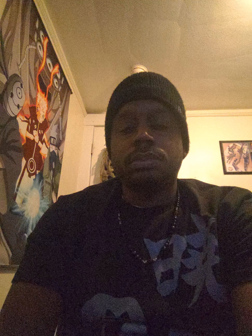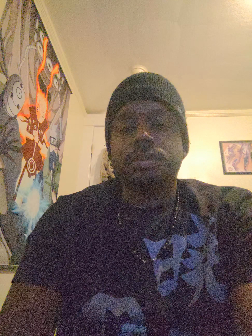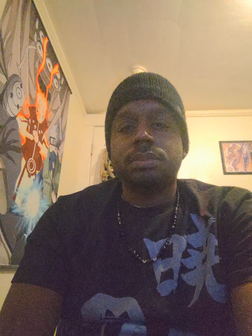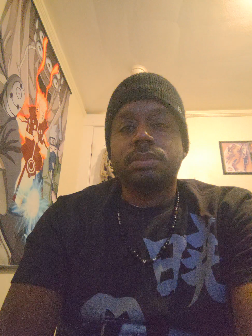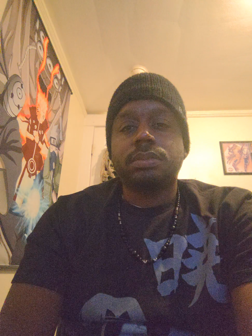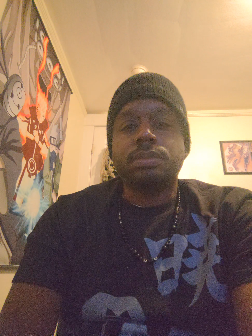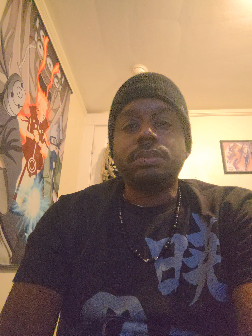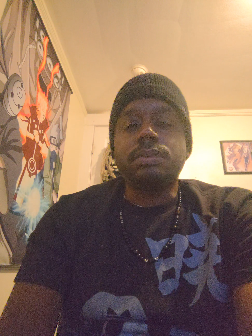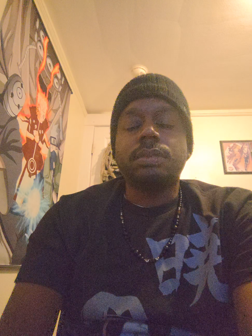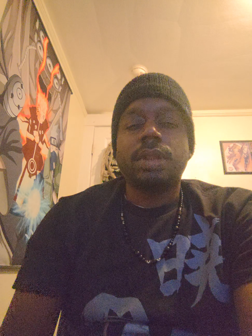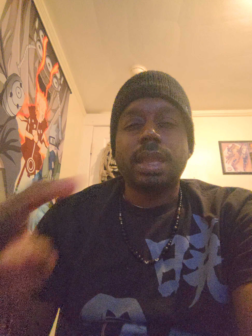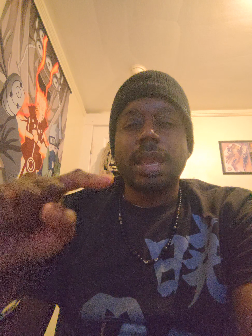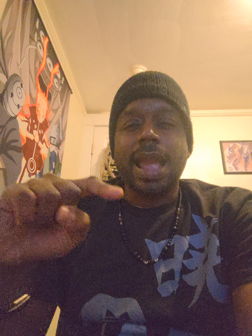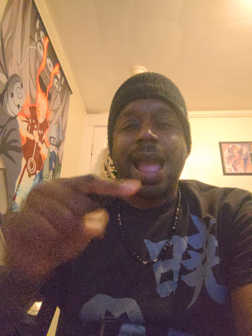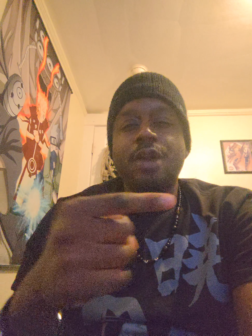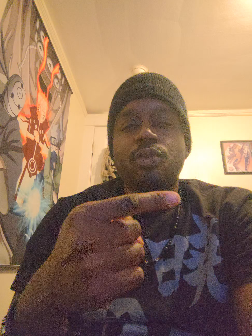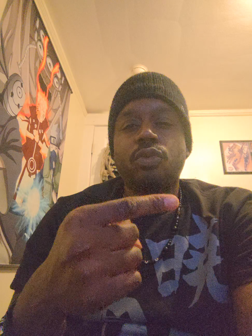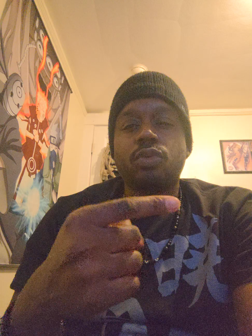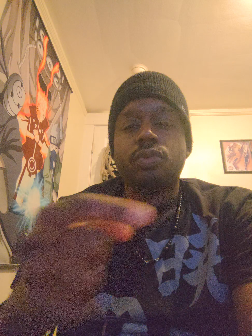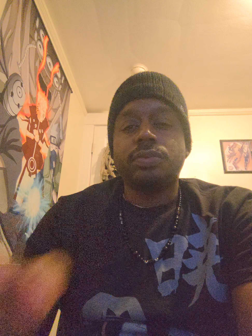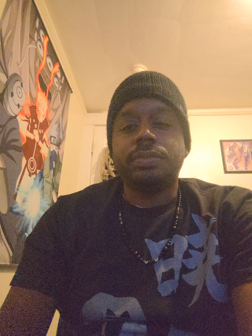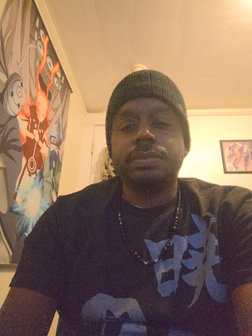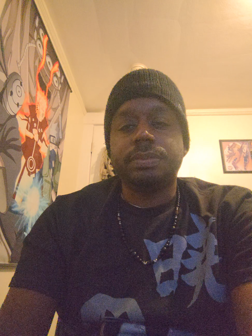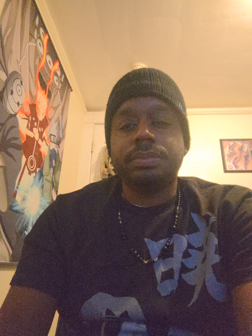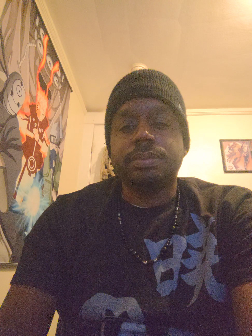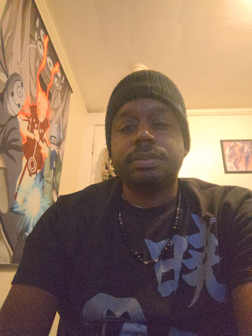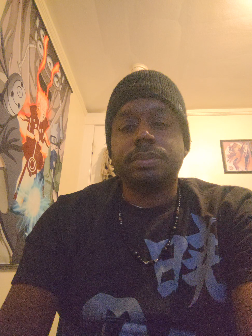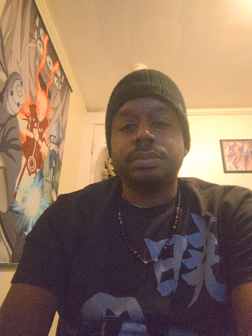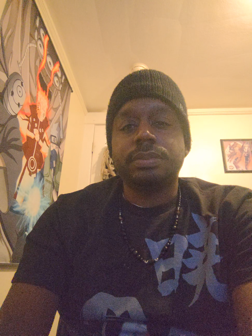owie